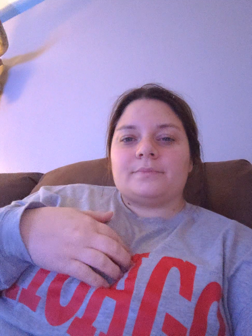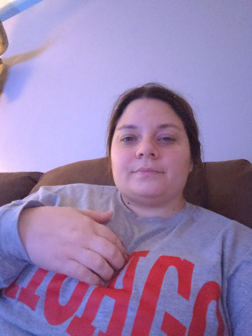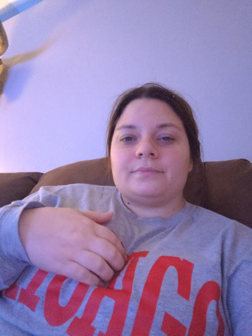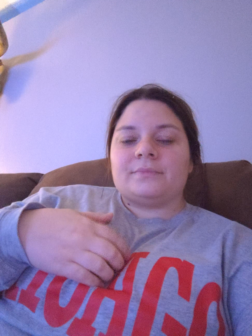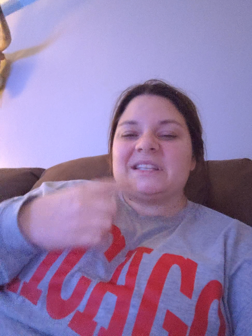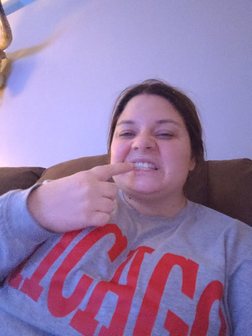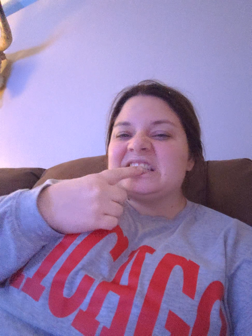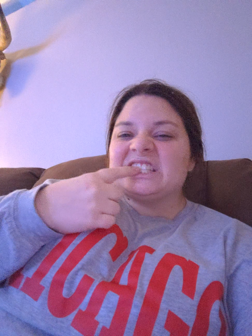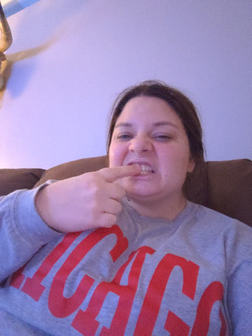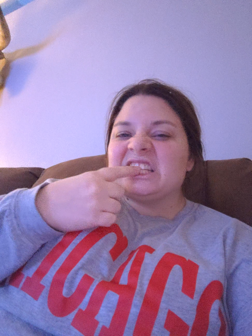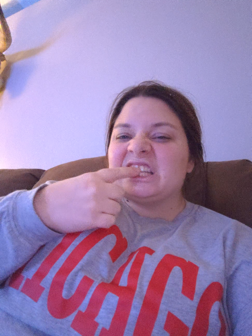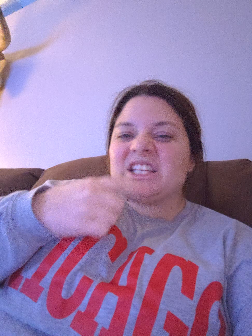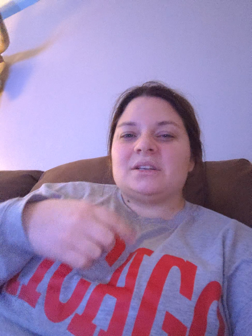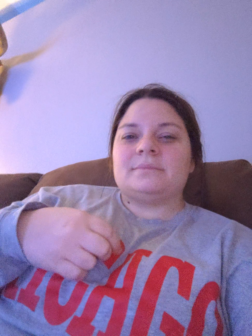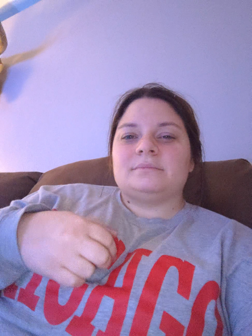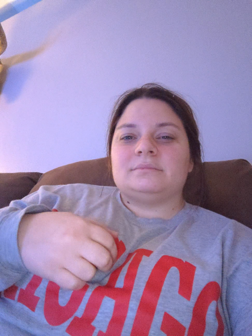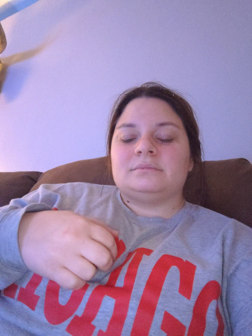tooth